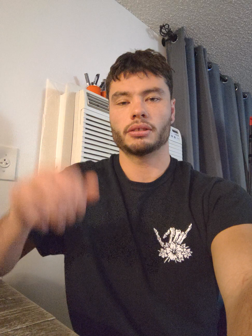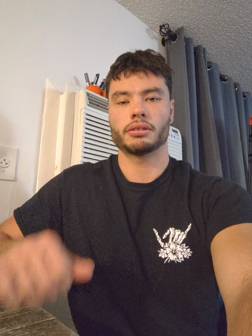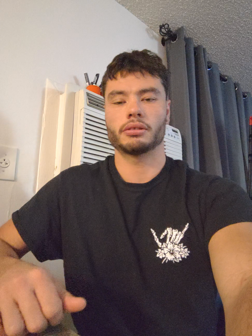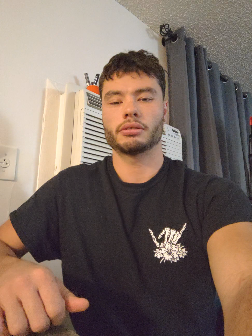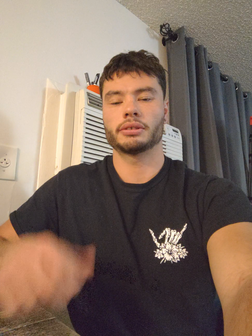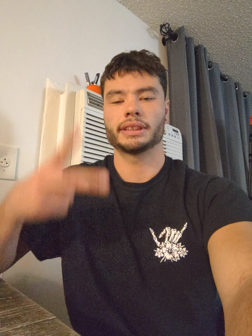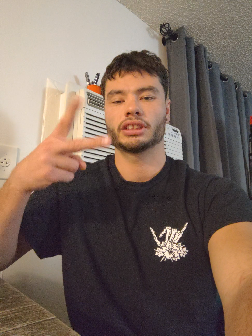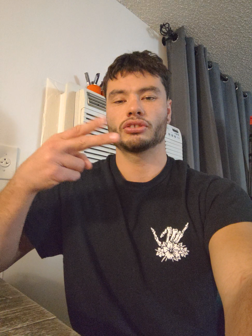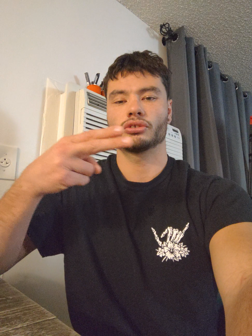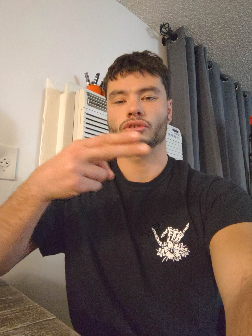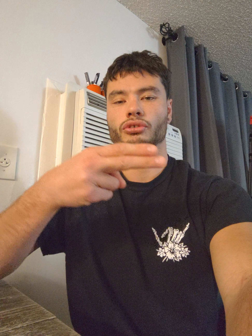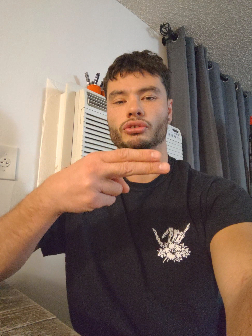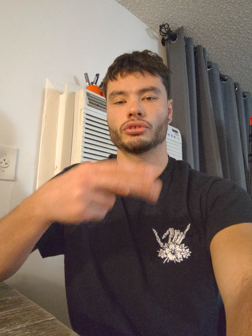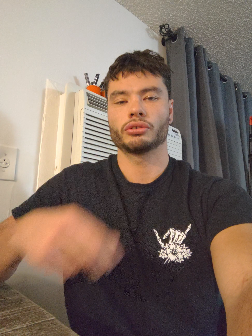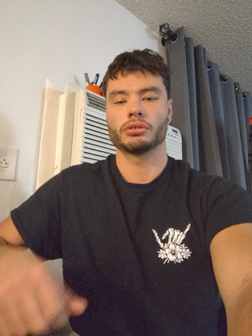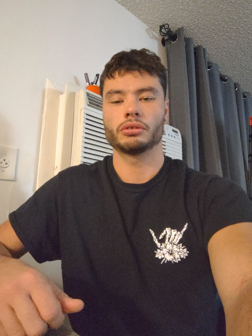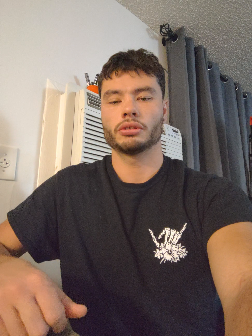scissors